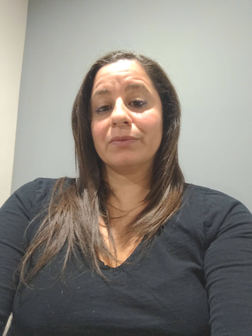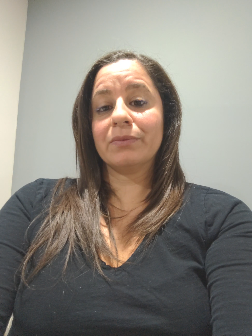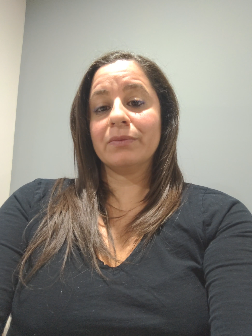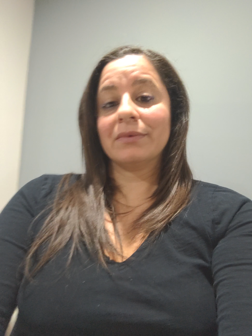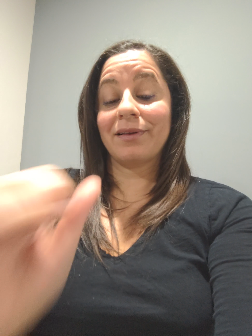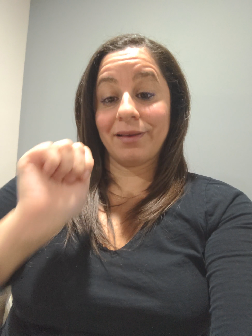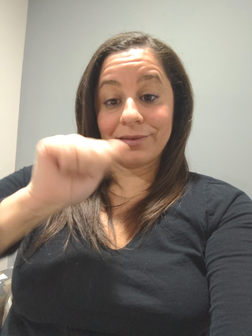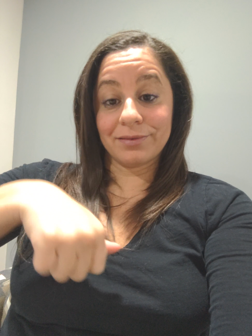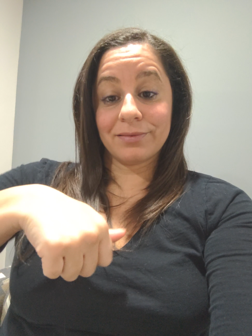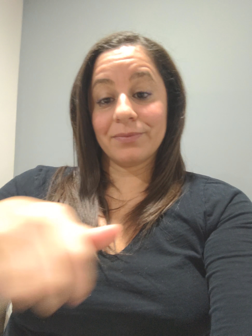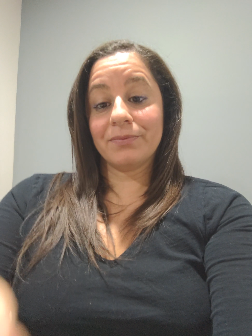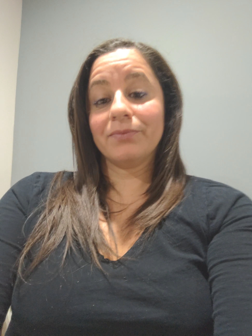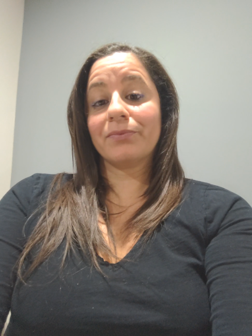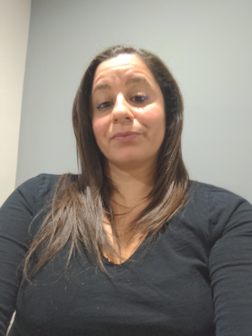can